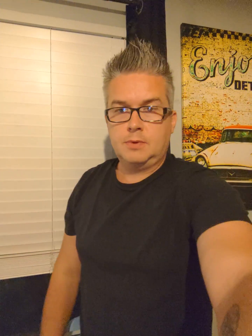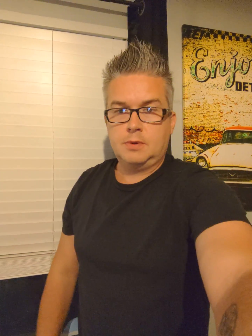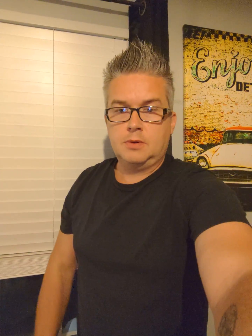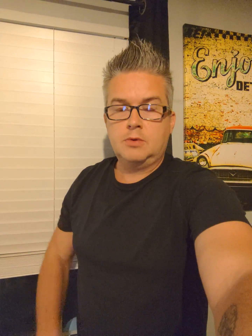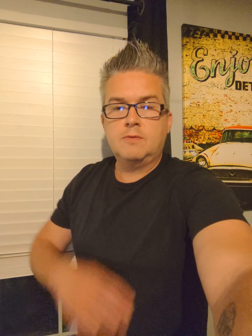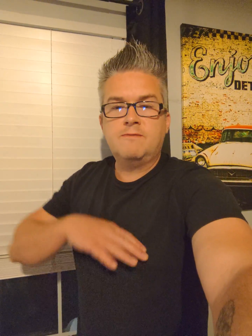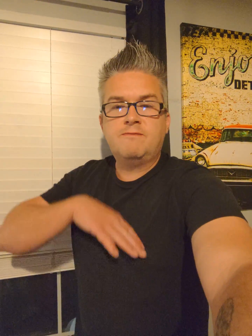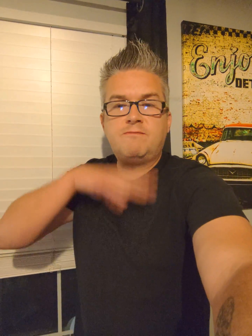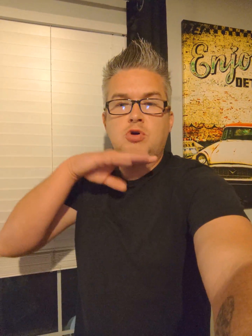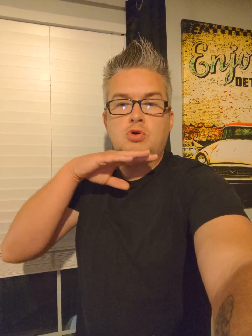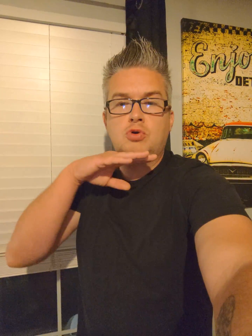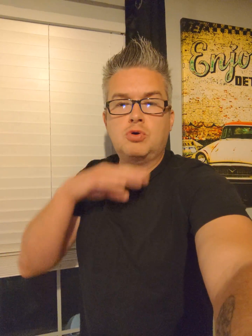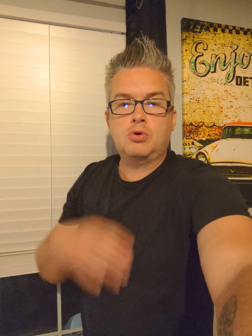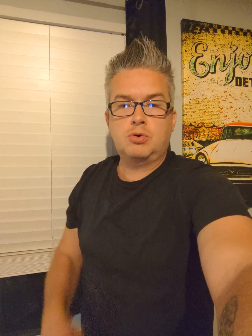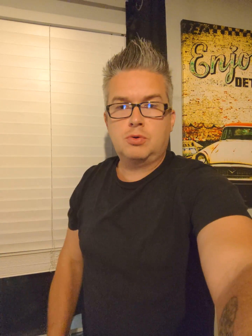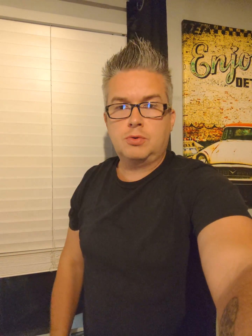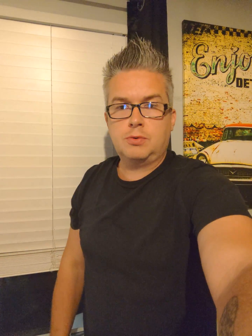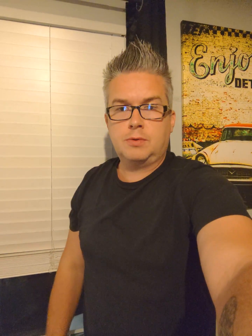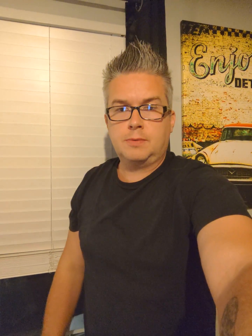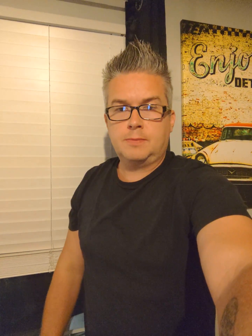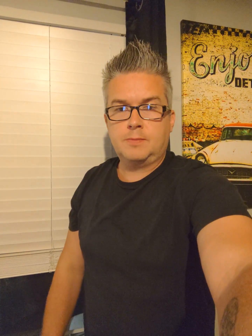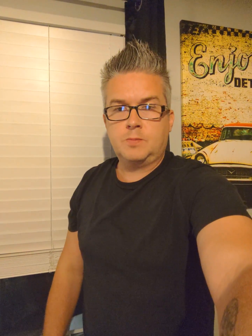full